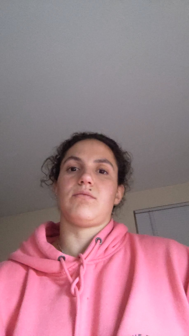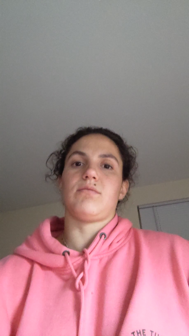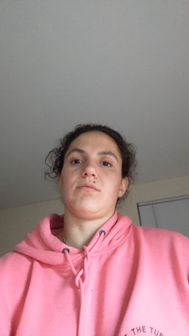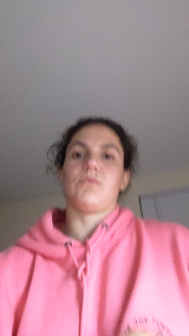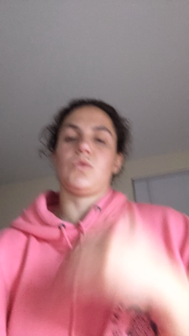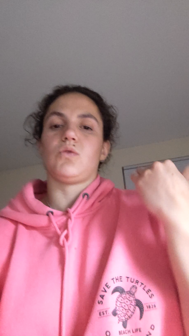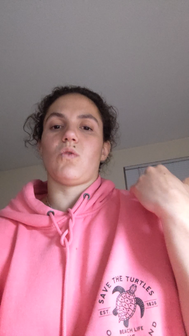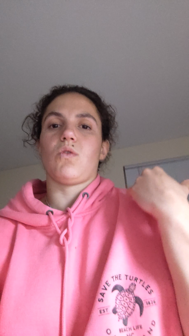shoulder